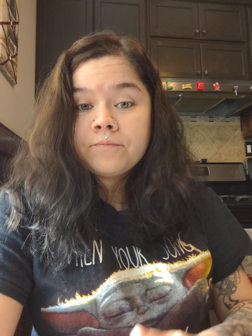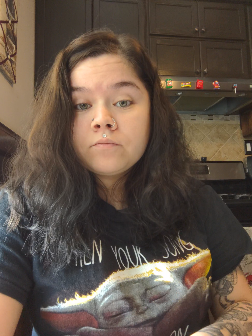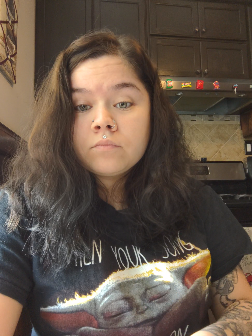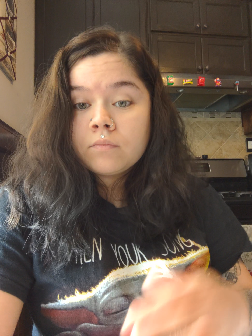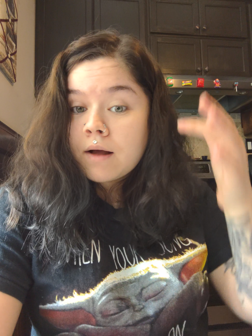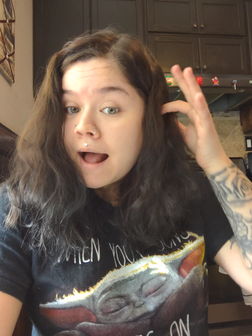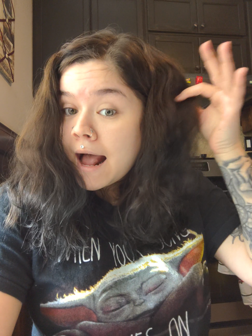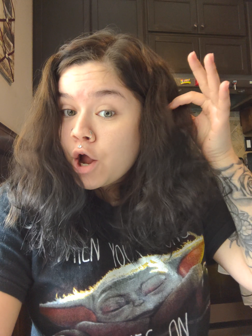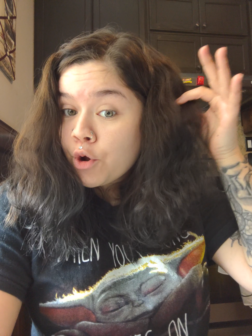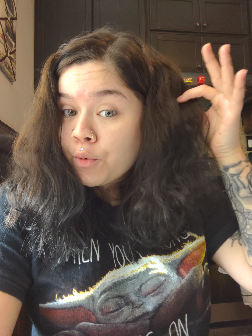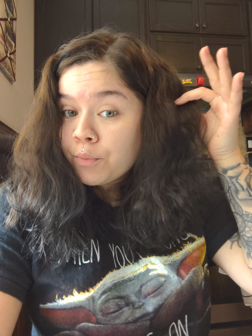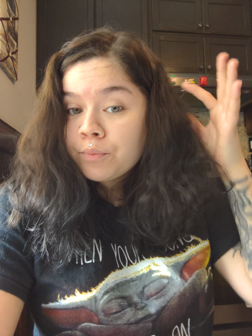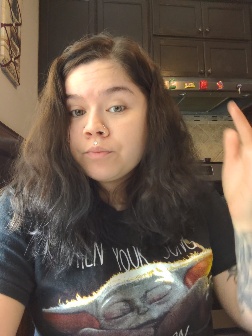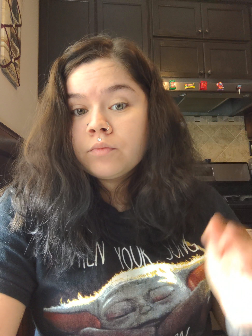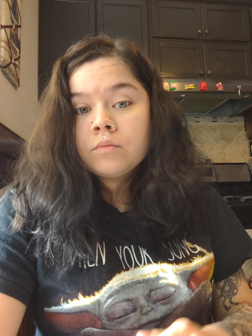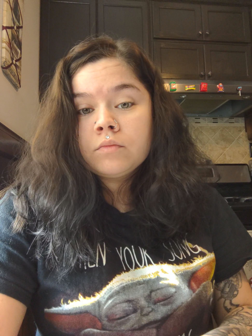hair